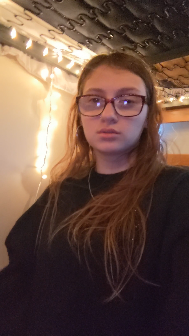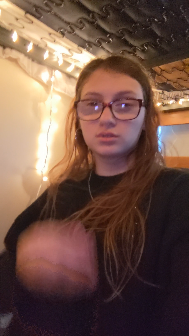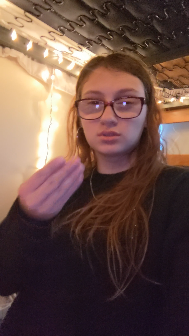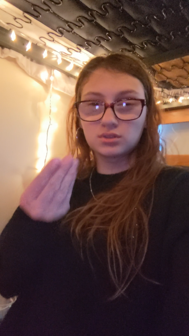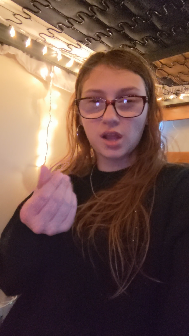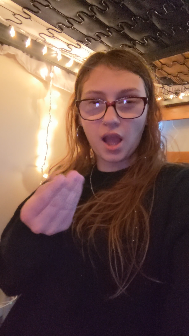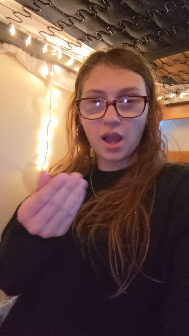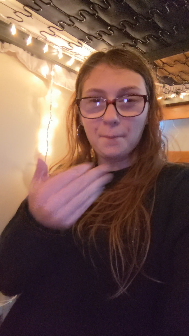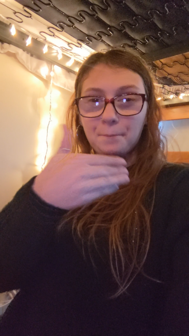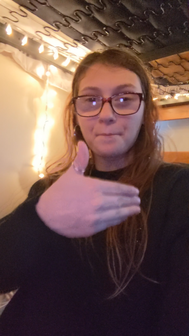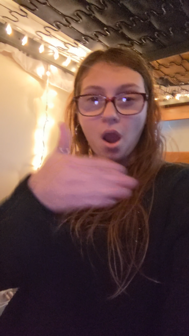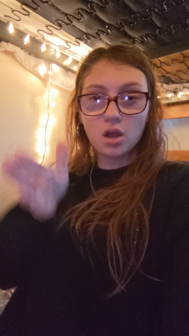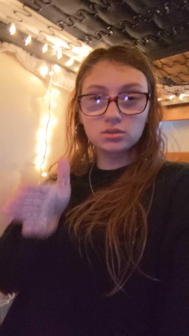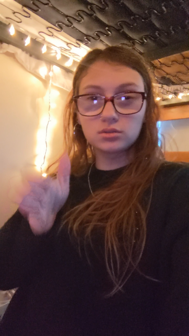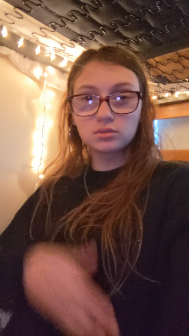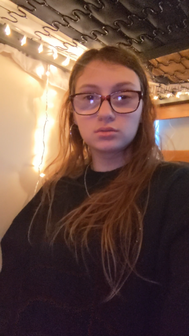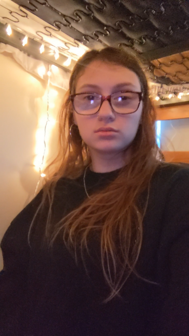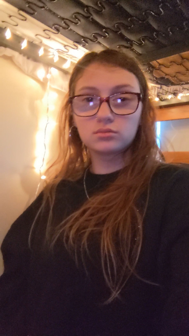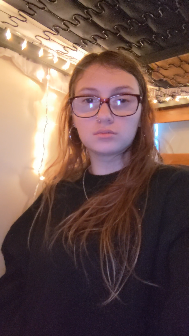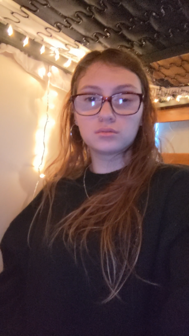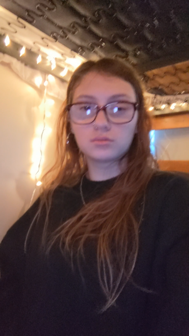sandbox